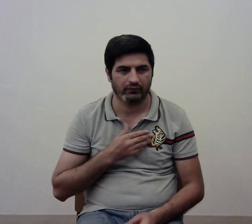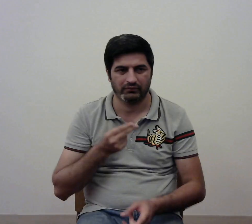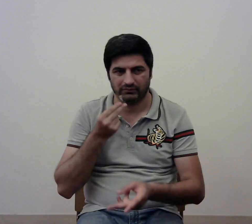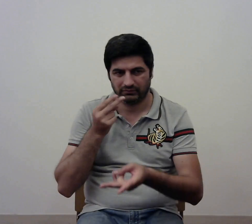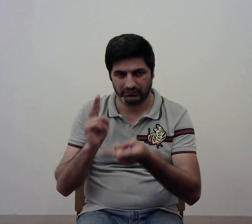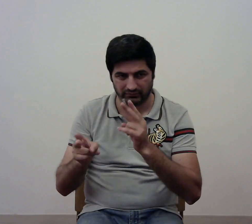mətbəx